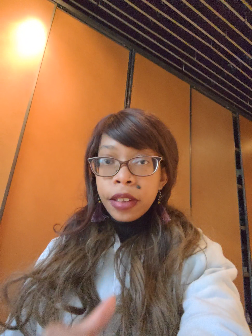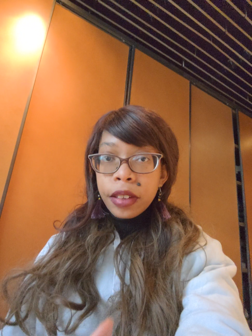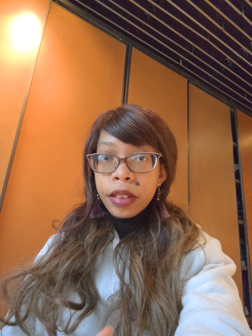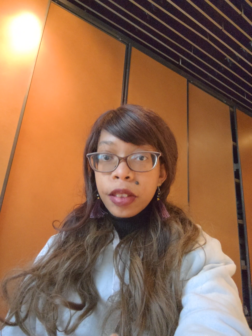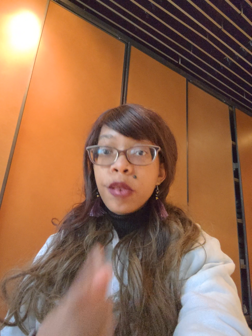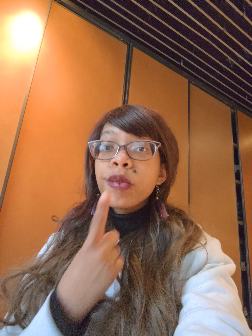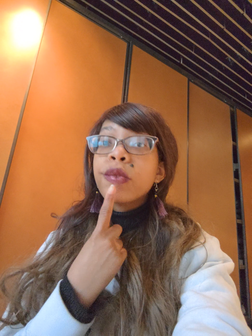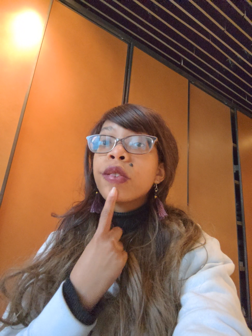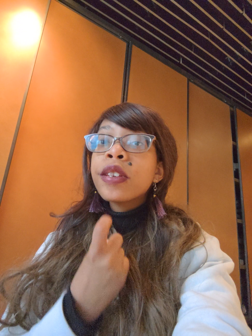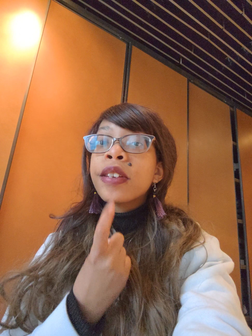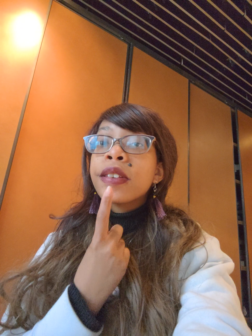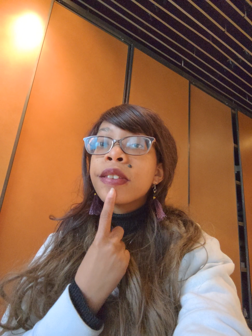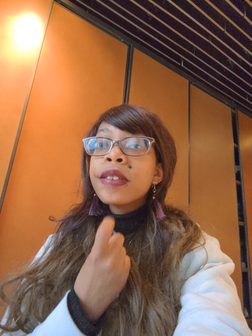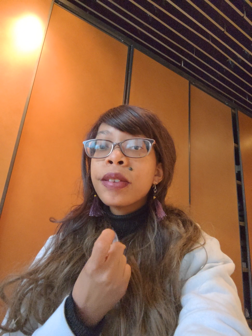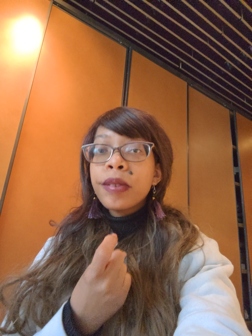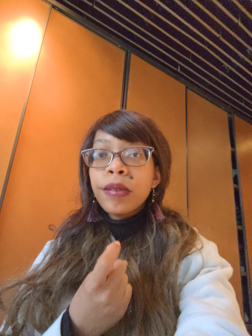red